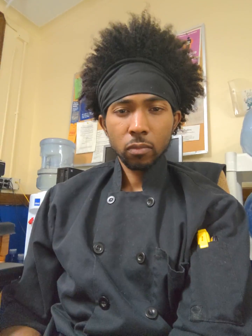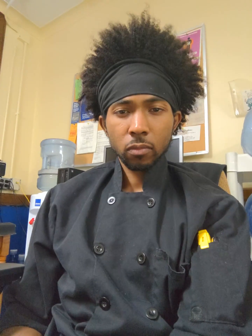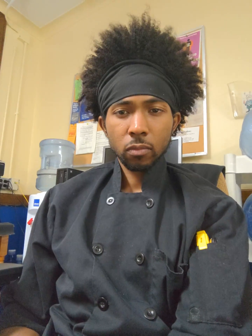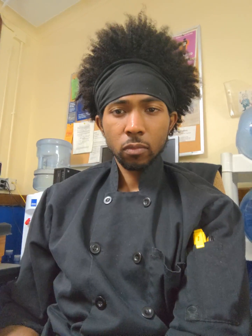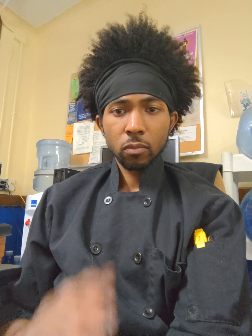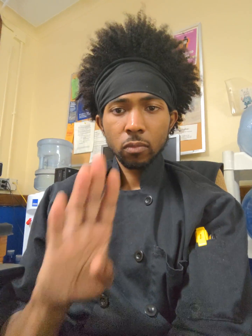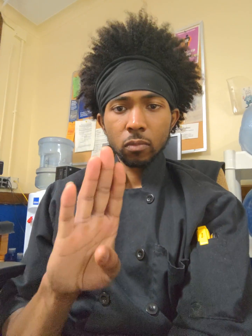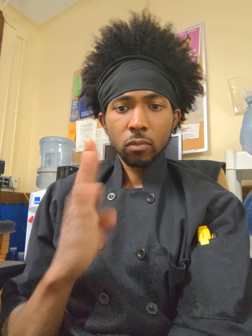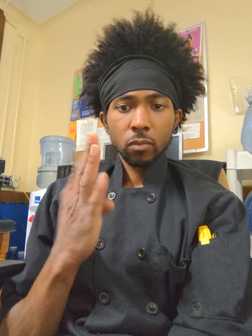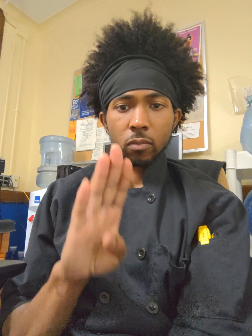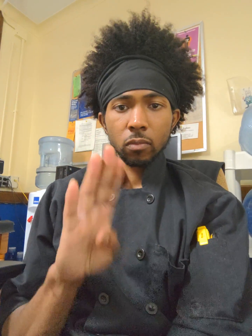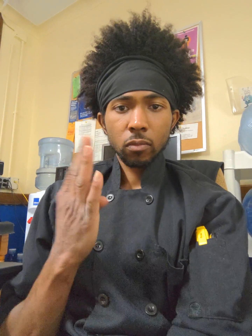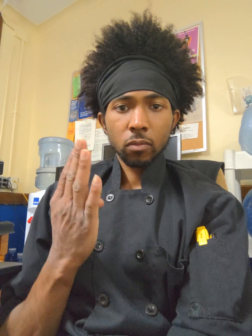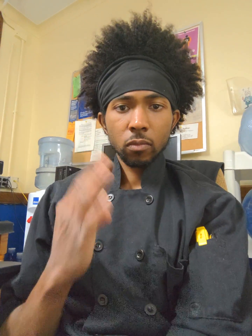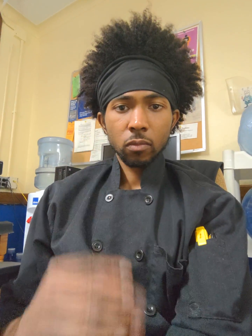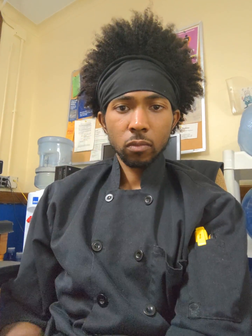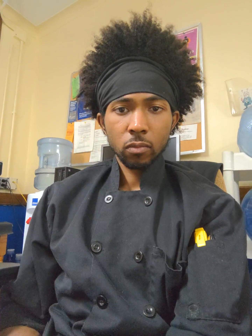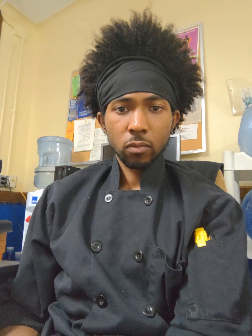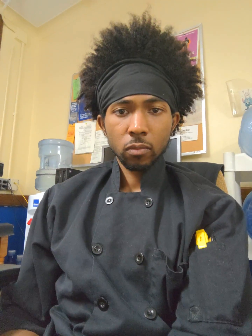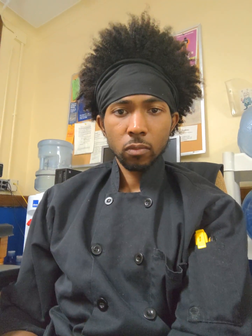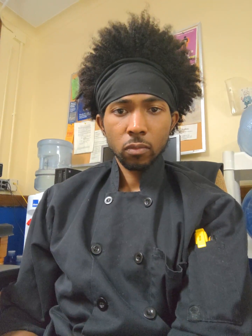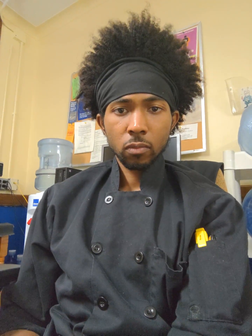door